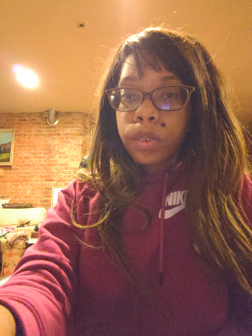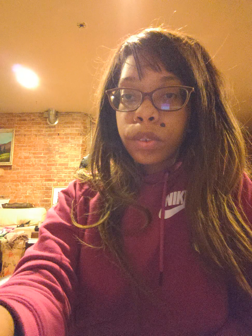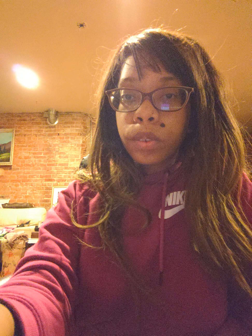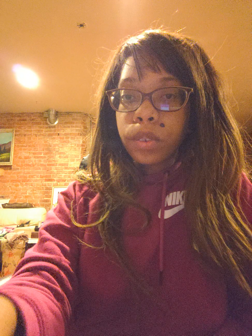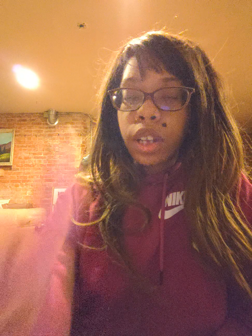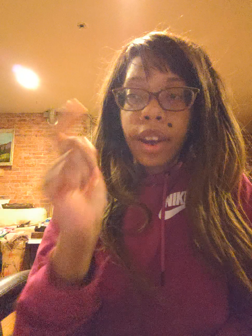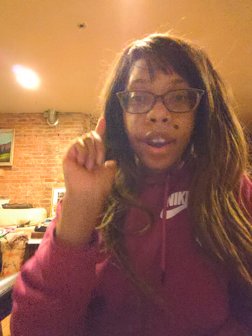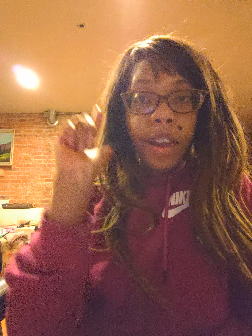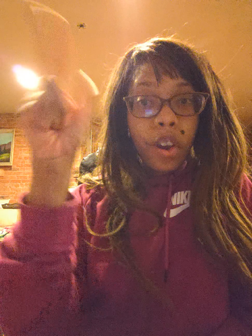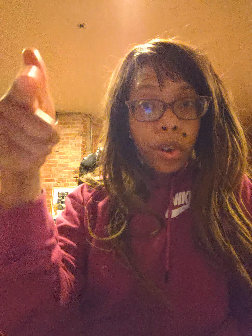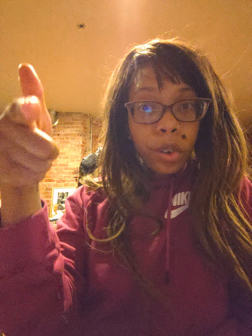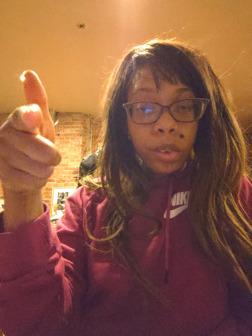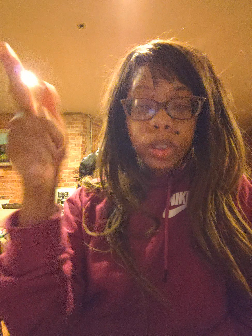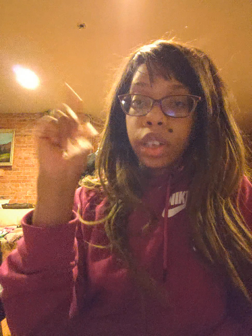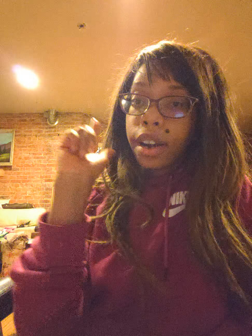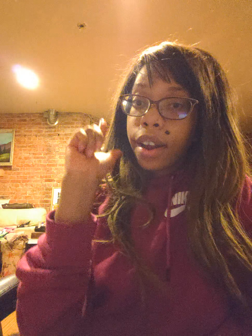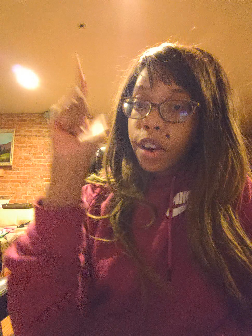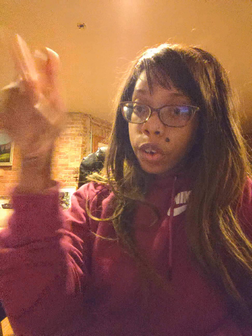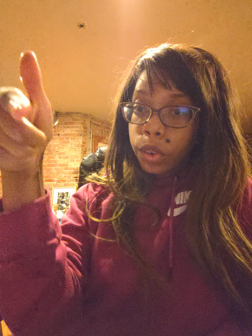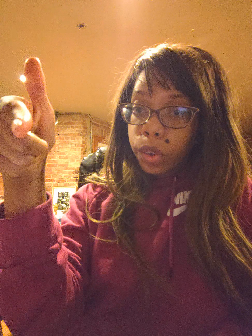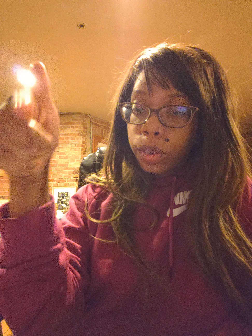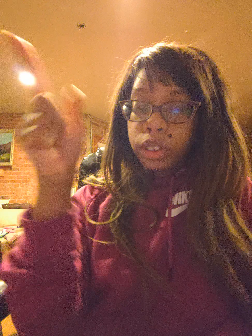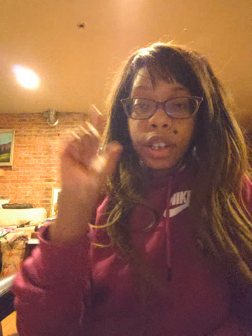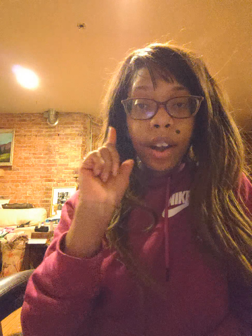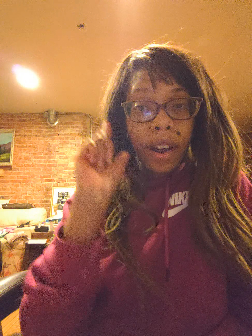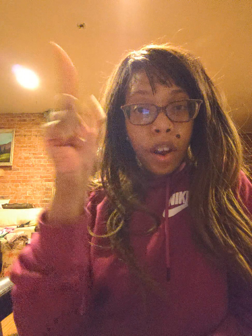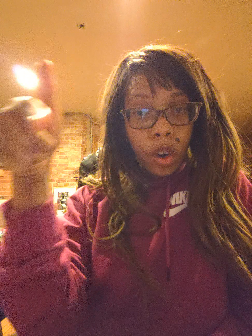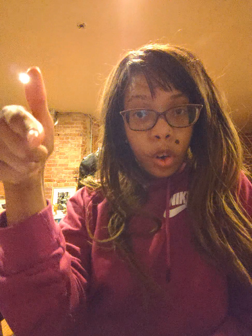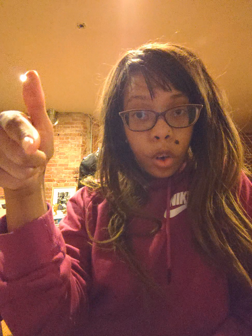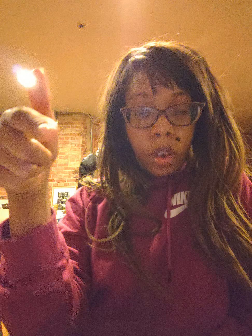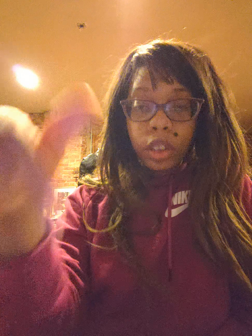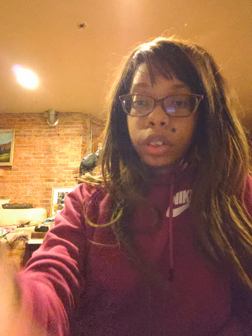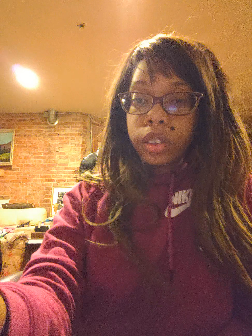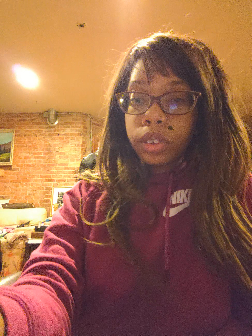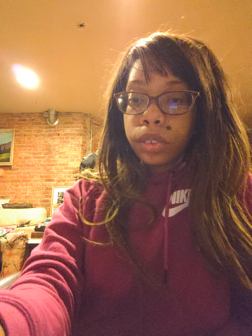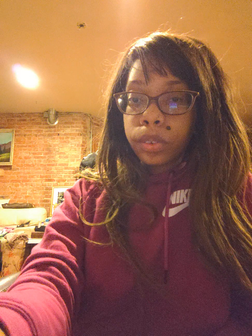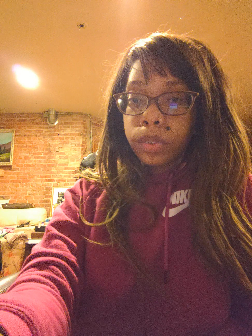later